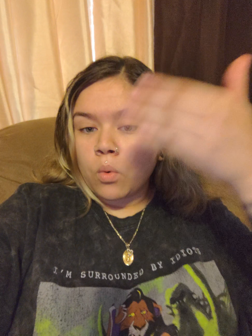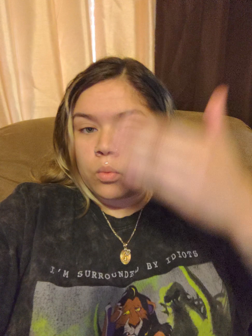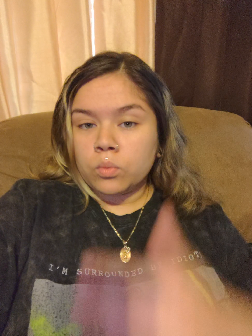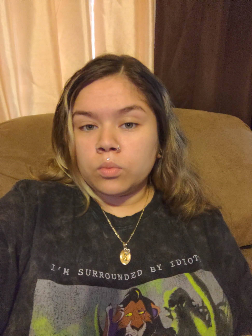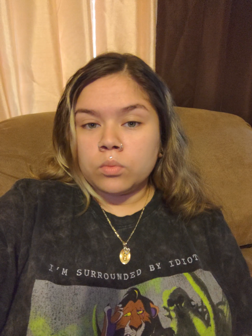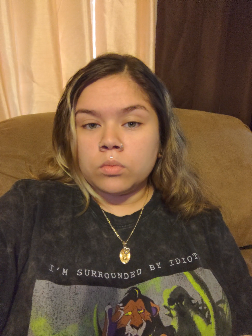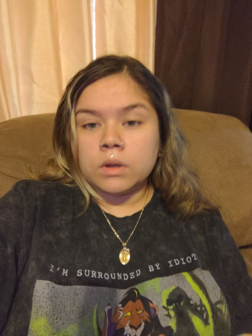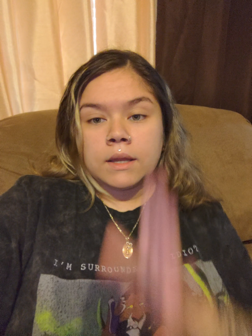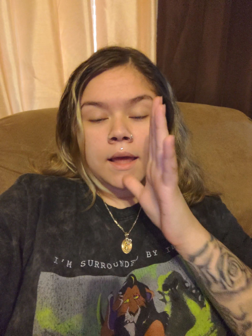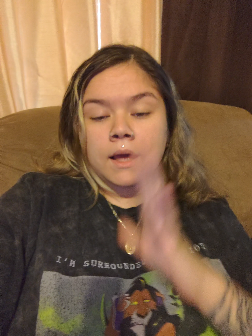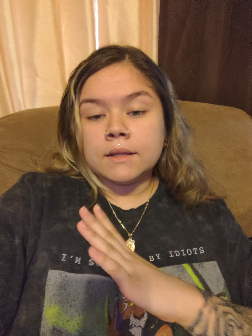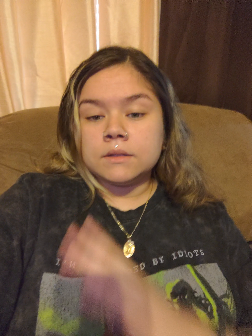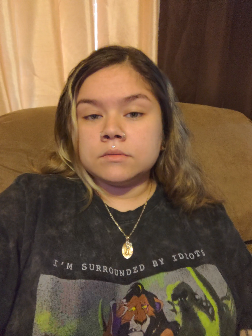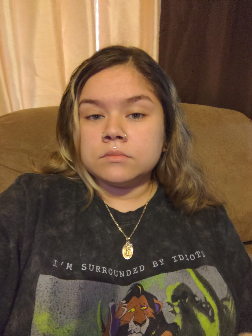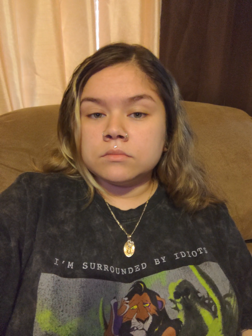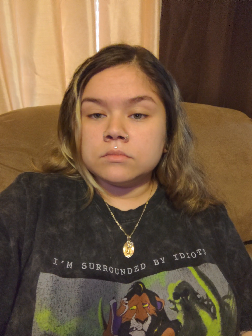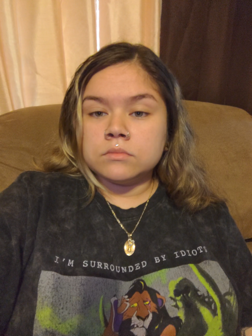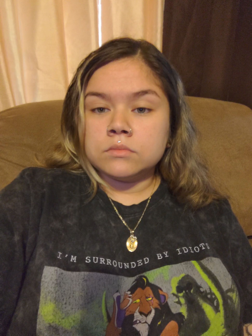lady